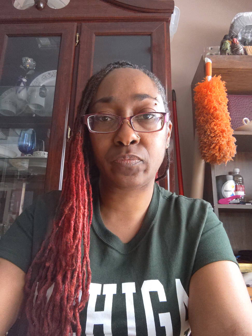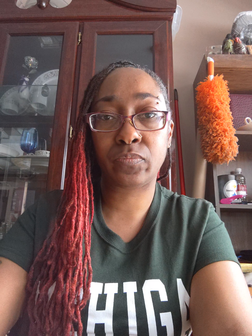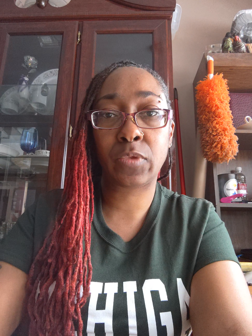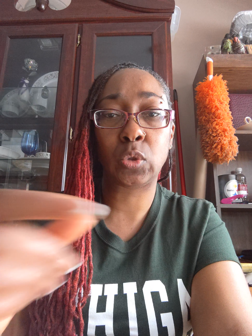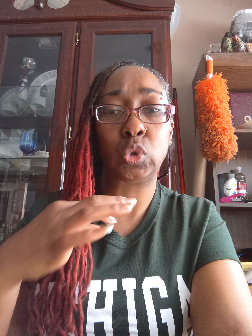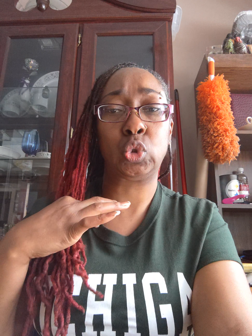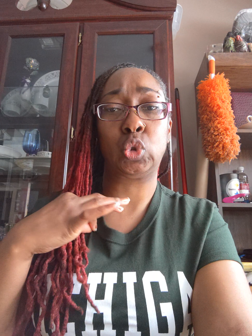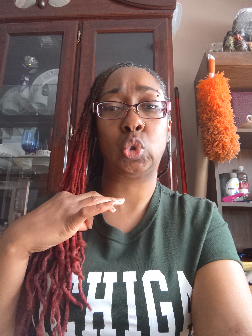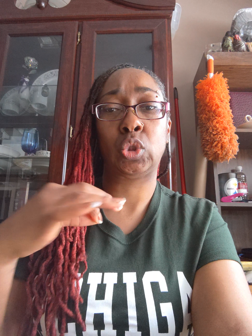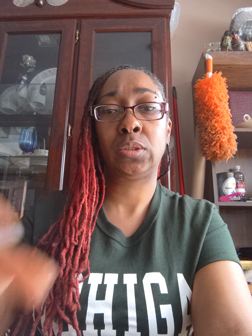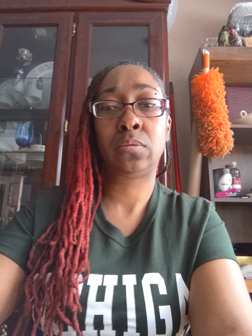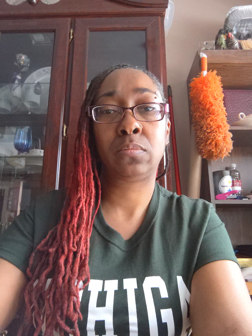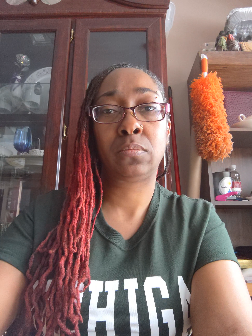shirt